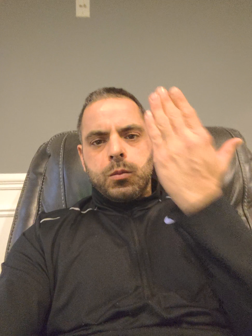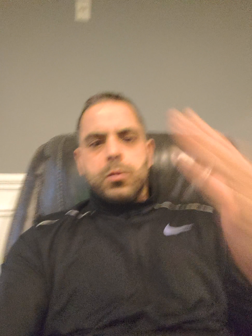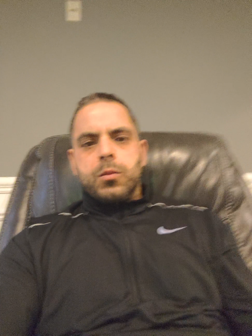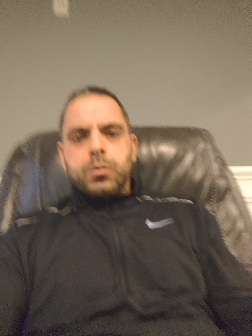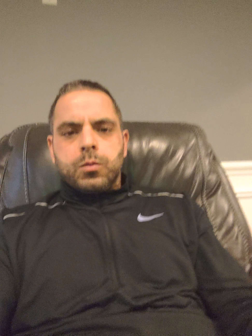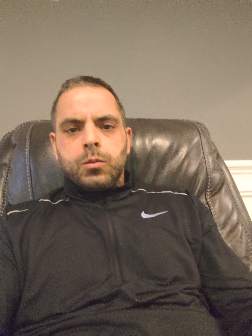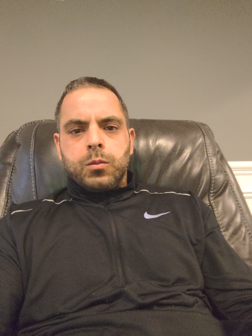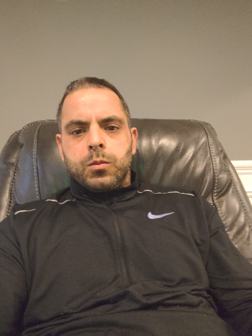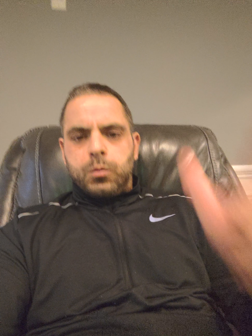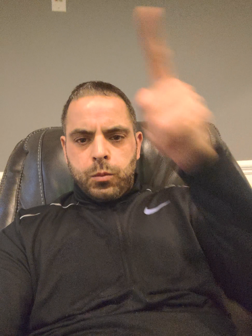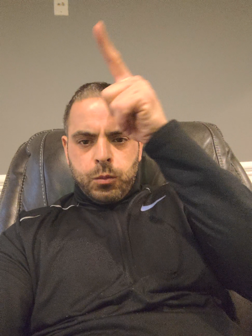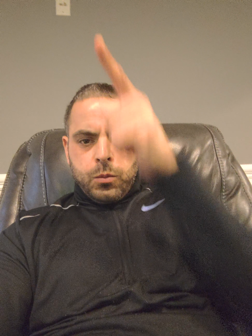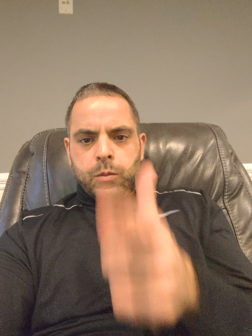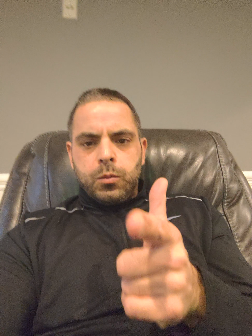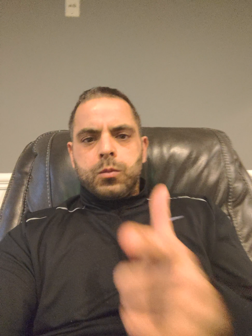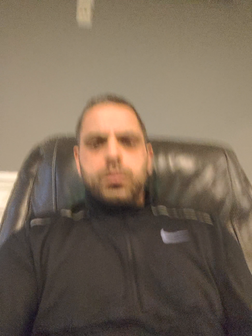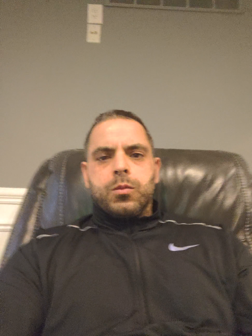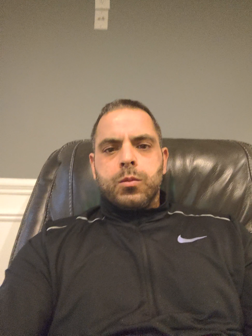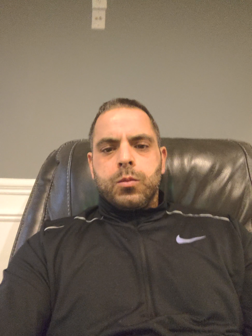brother